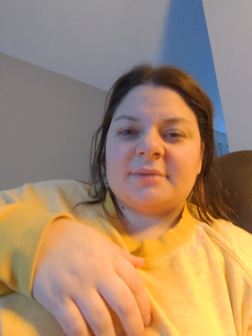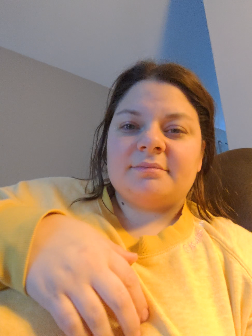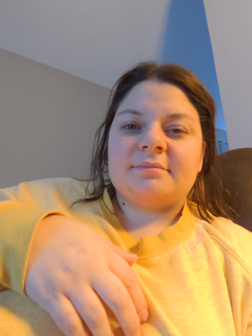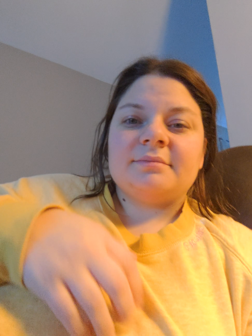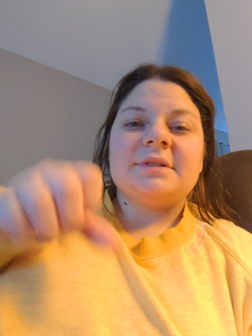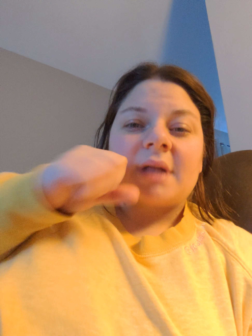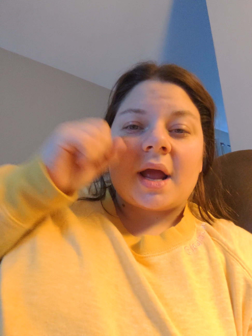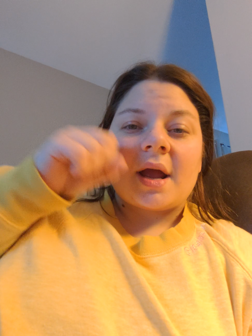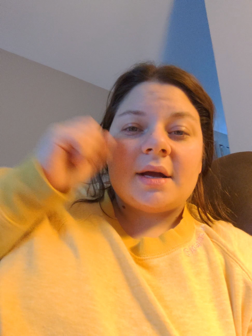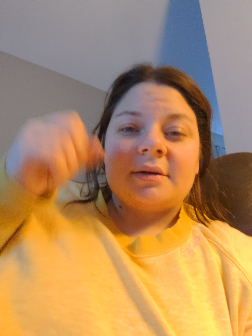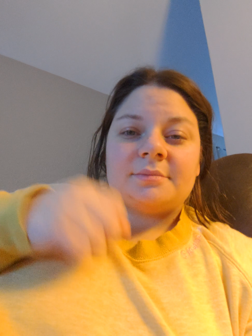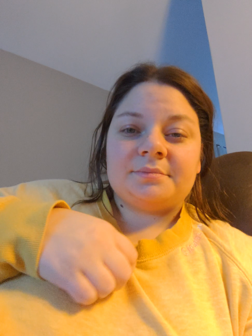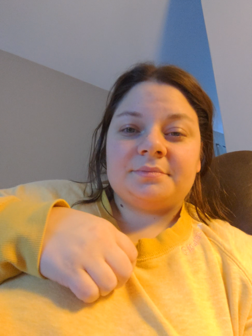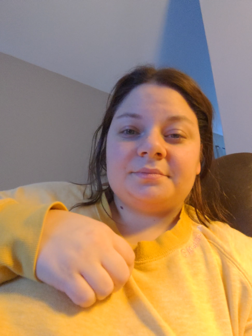snack